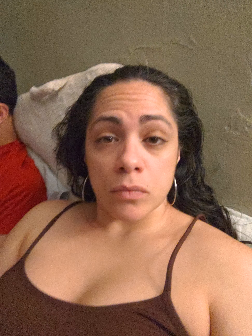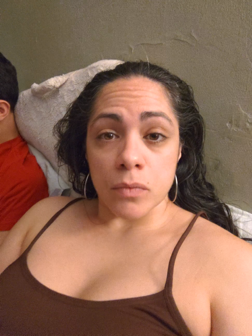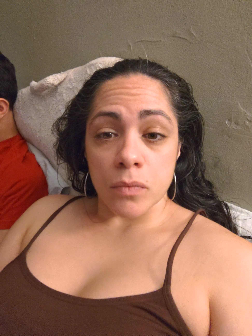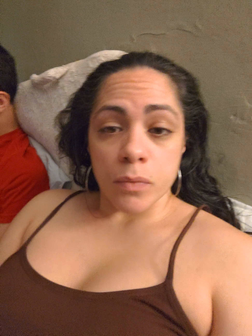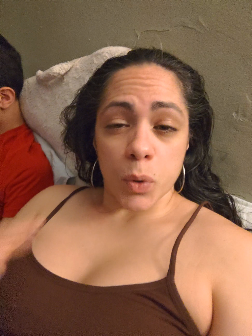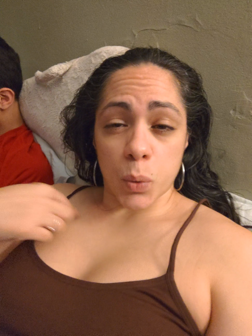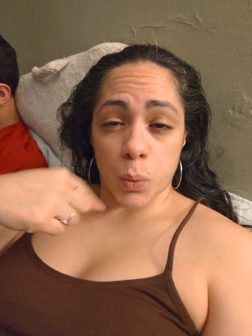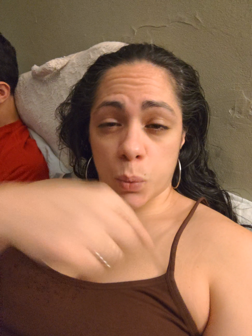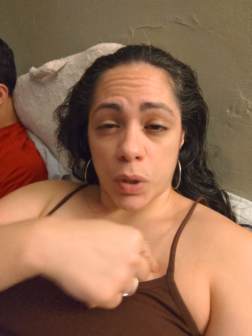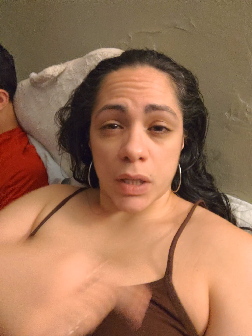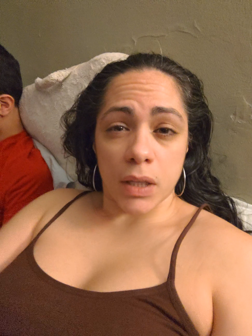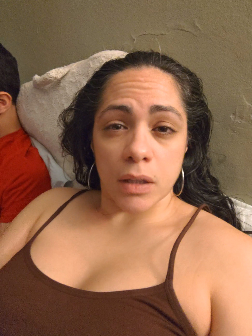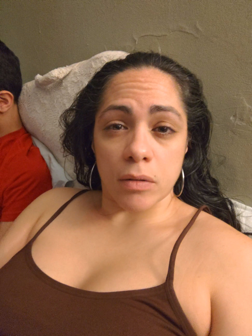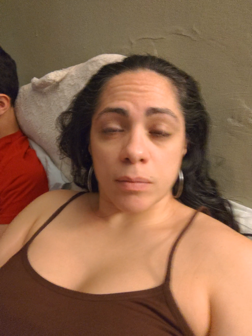we